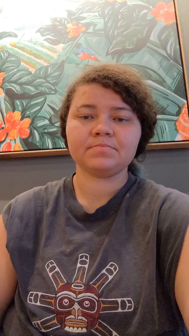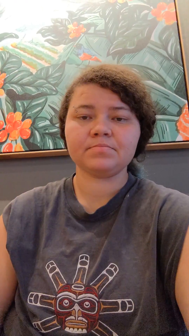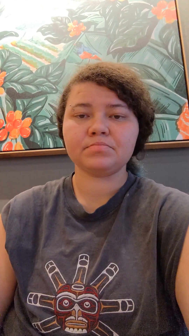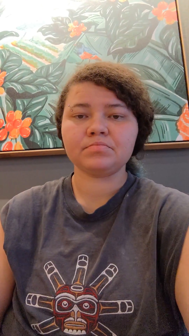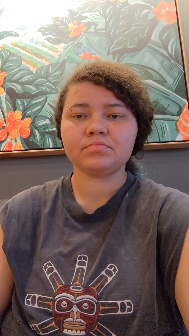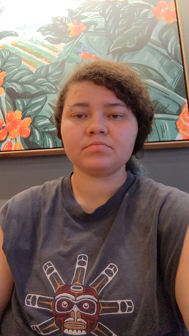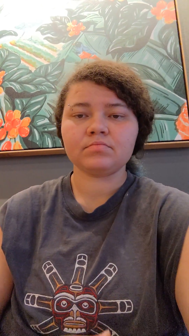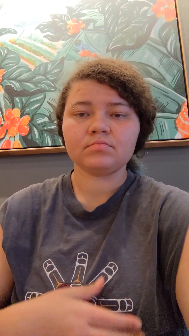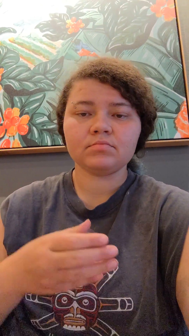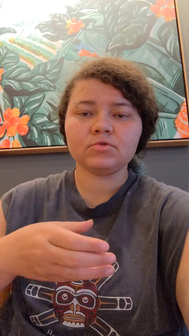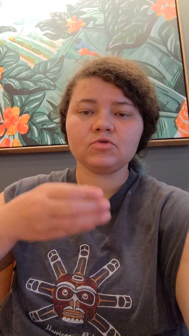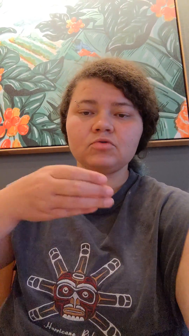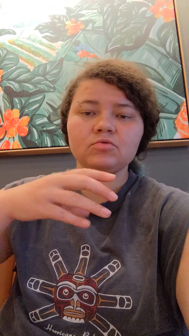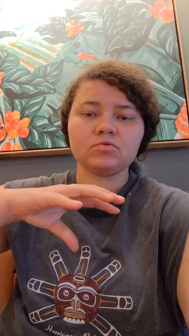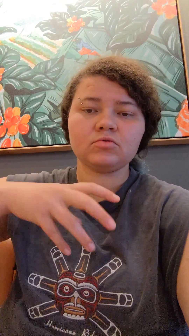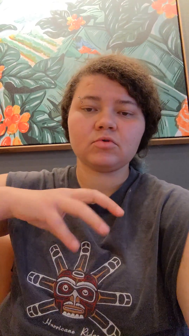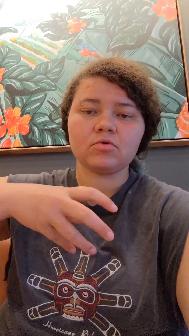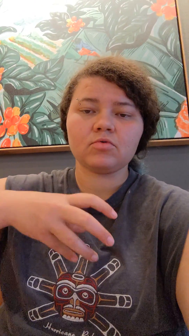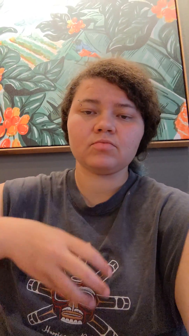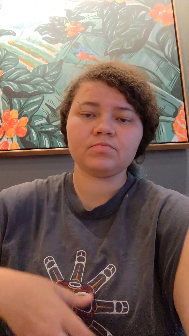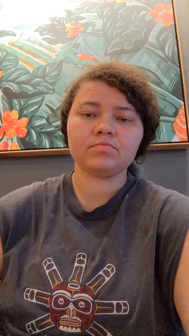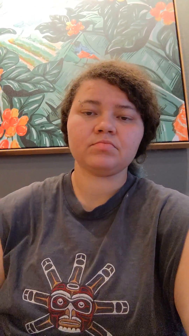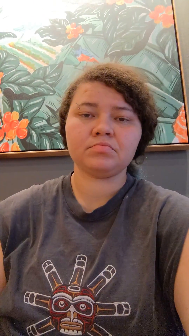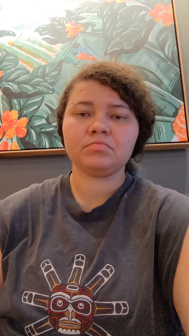jar